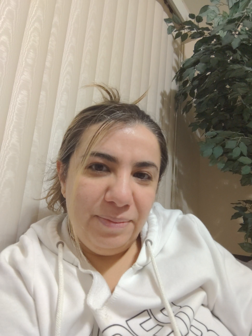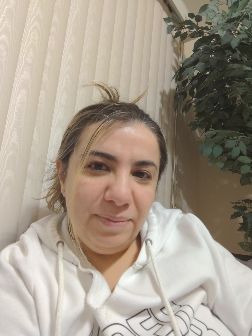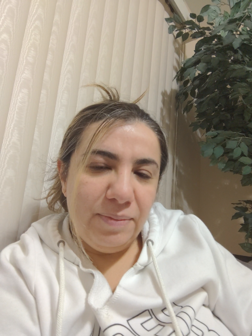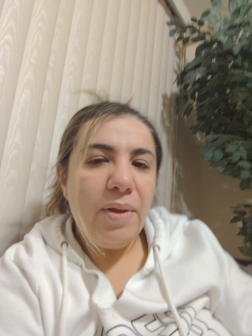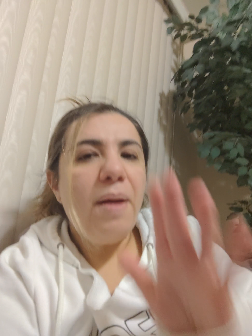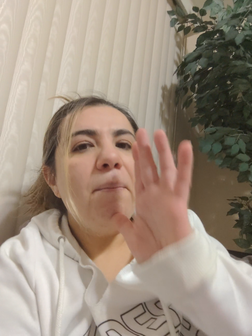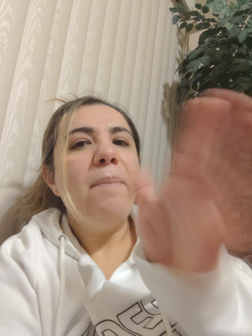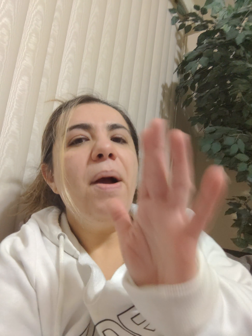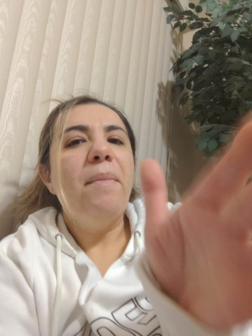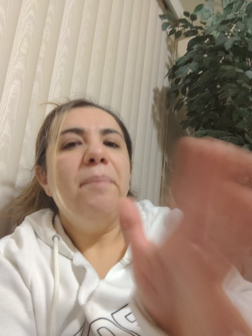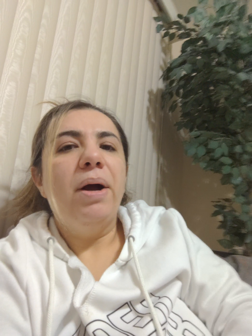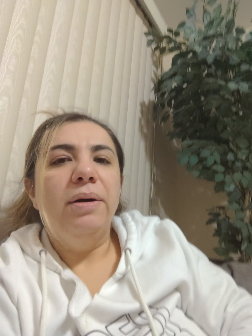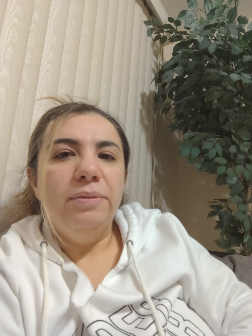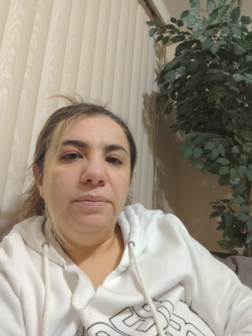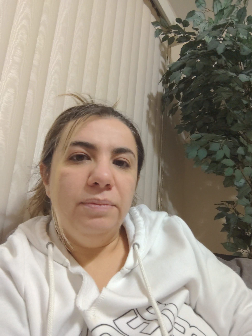grandma